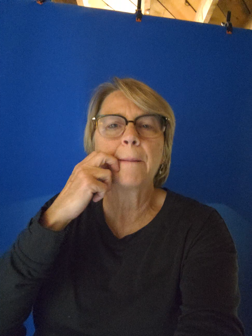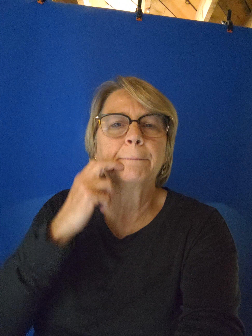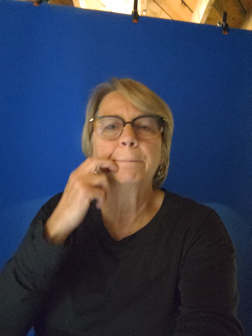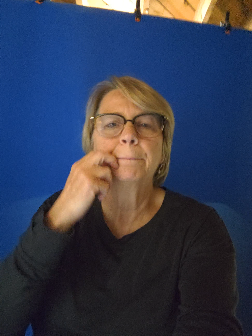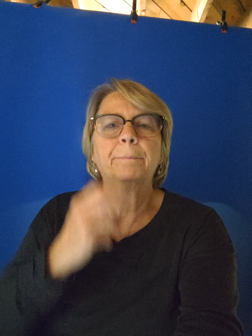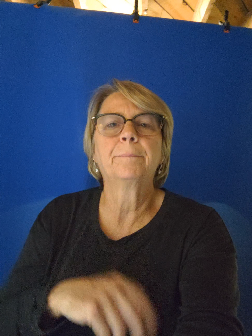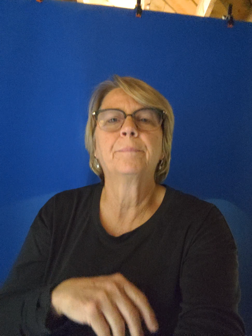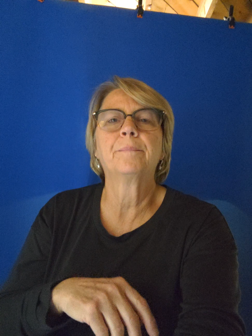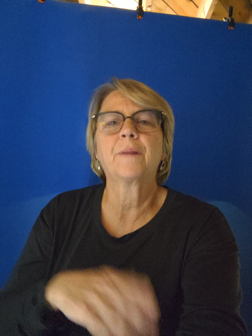gum